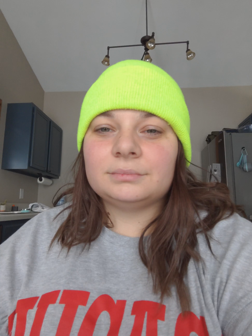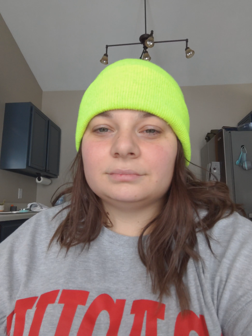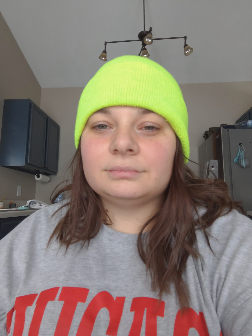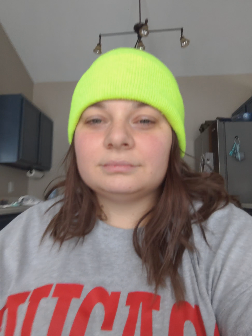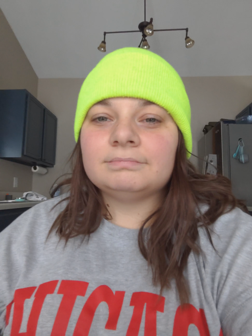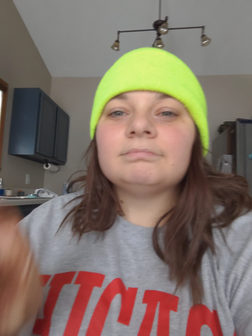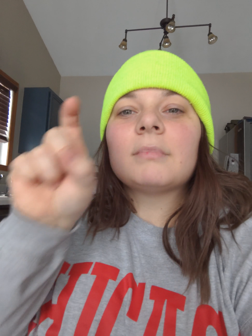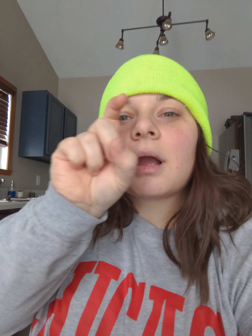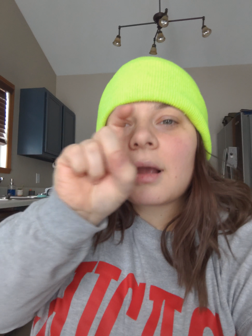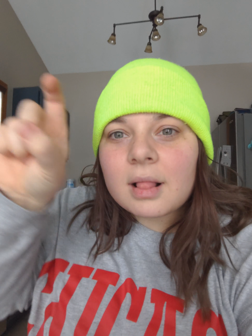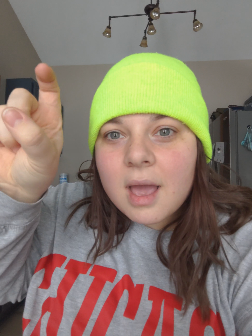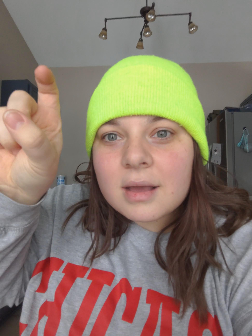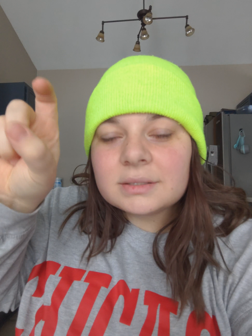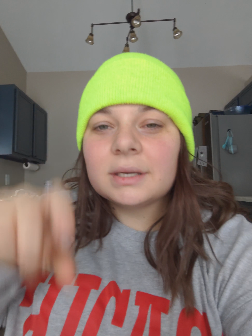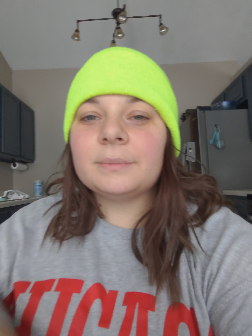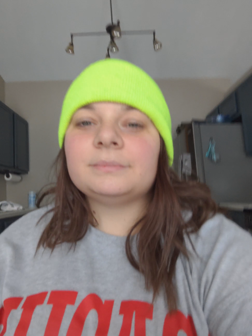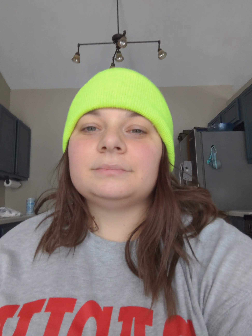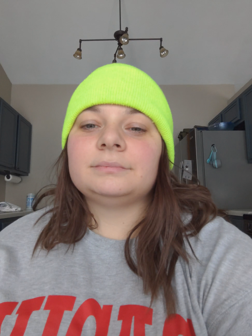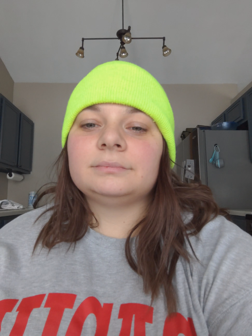closet